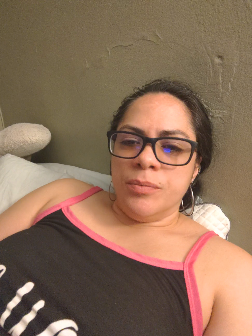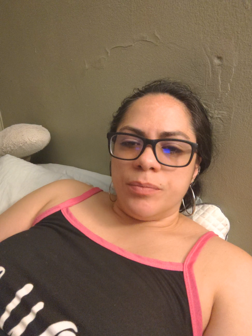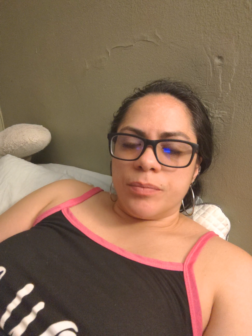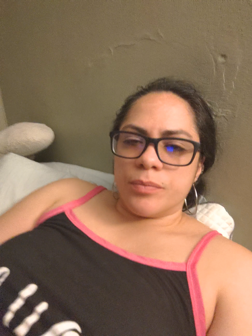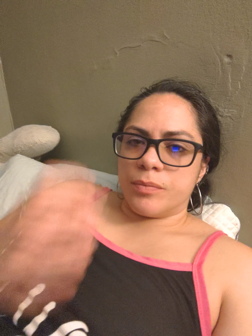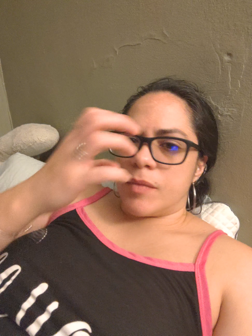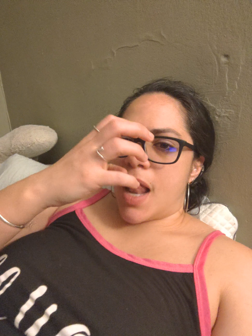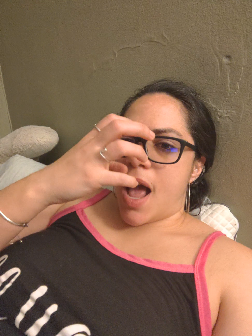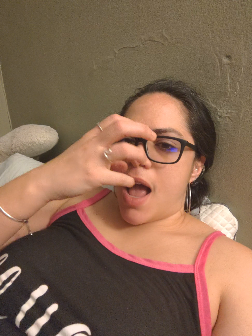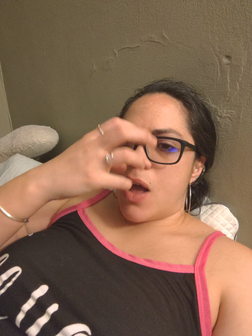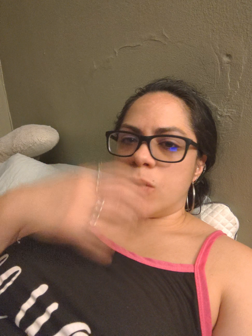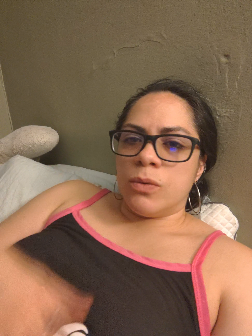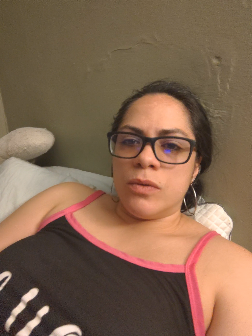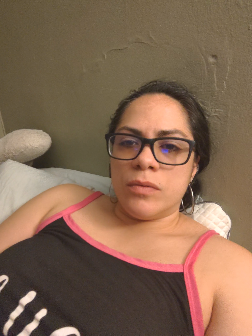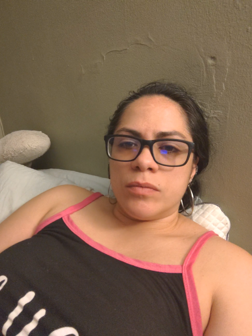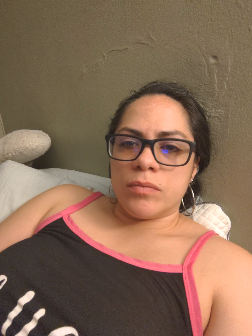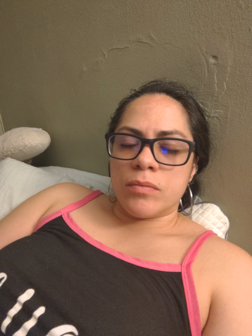clown